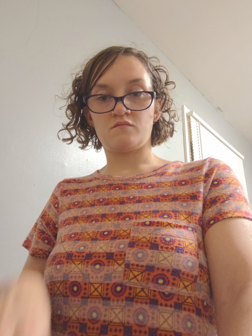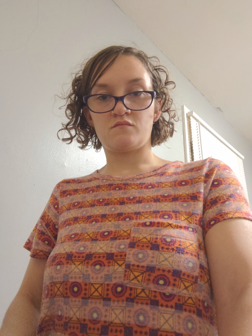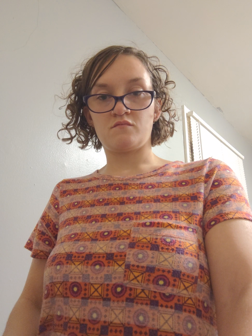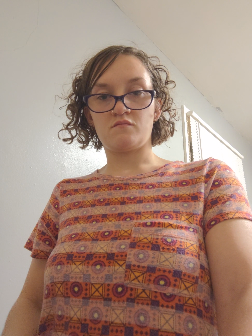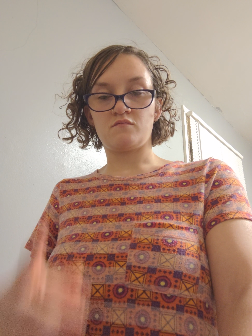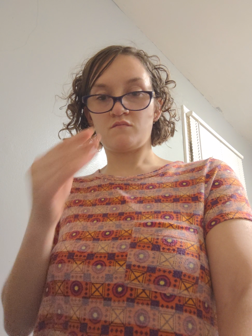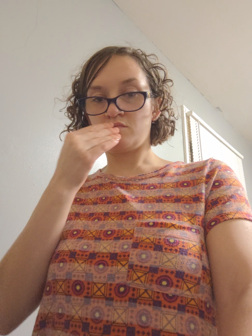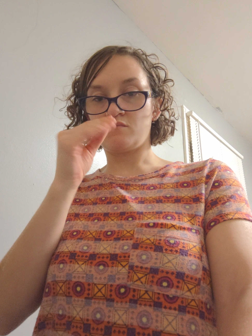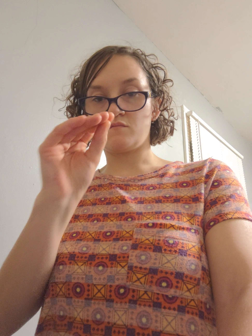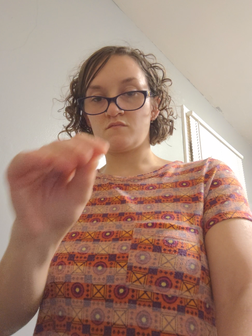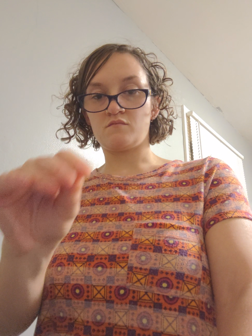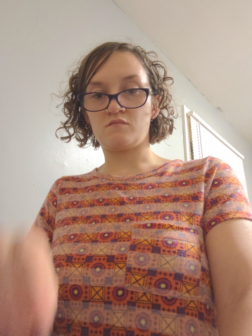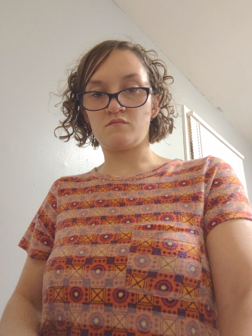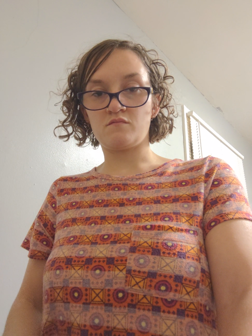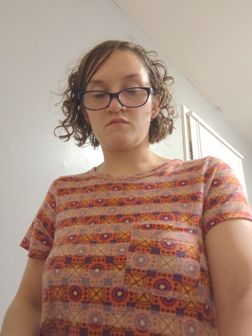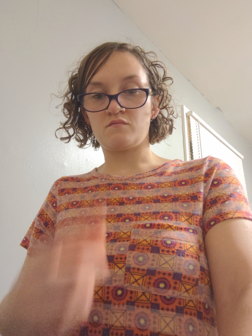kiss